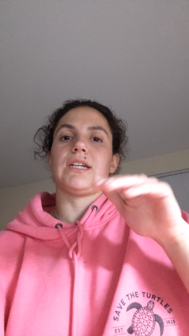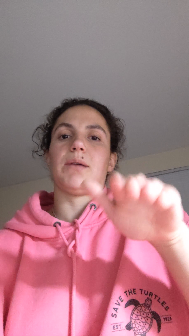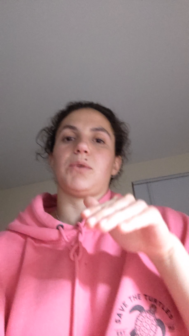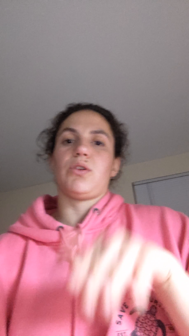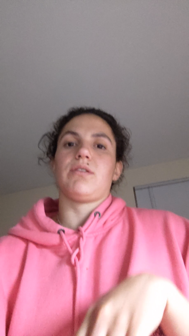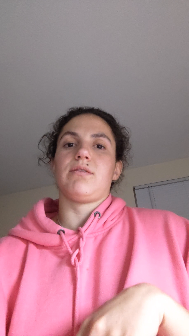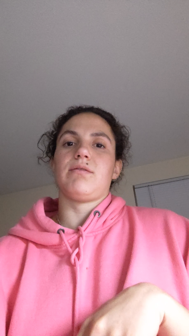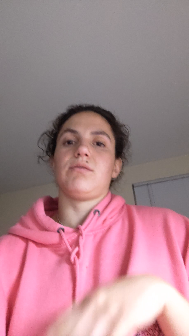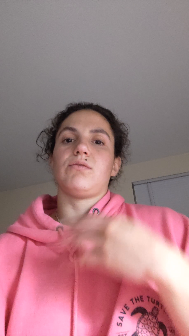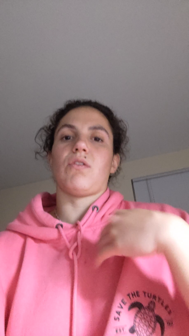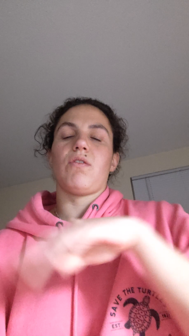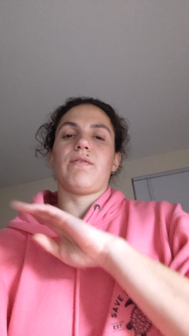scarf